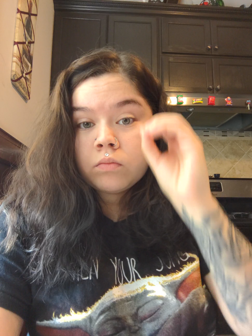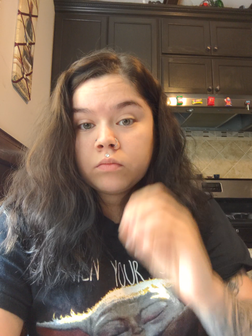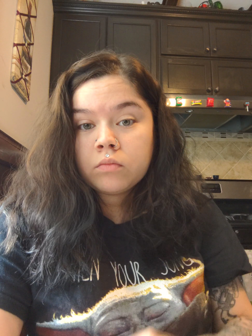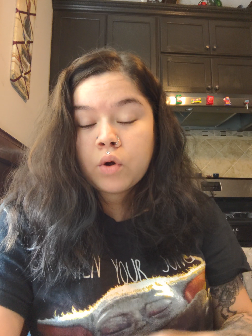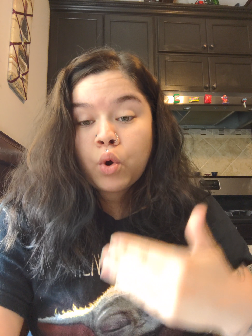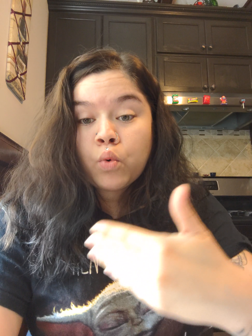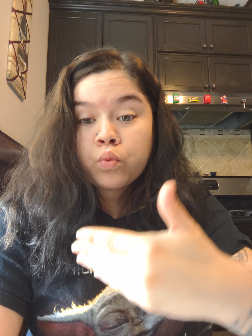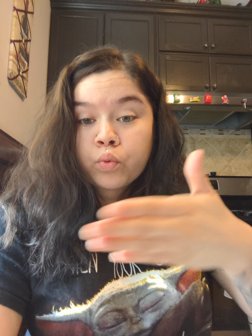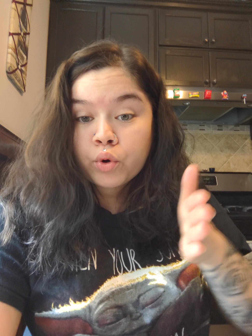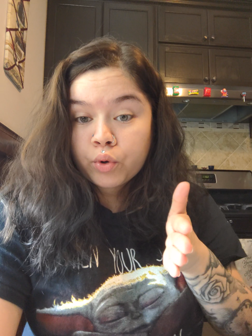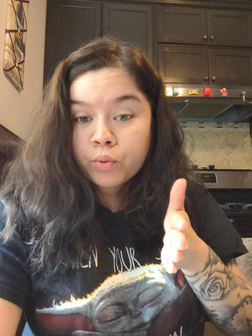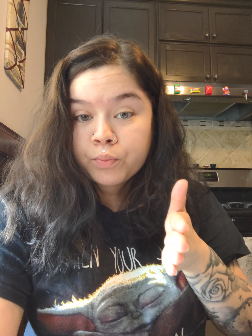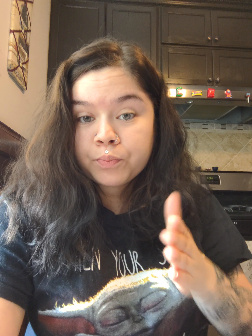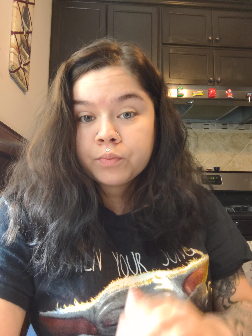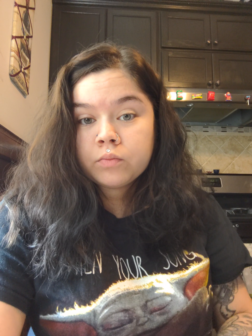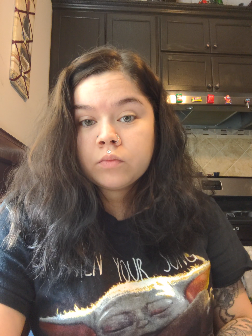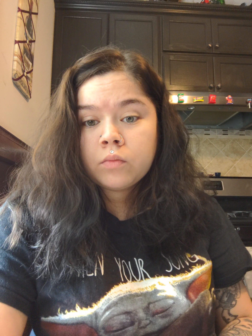room